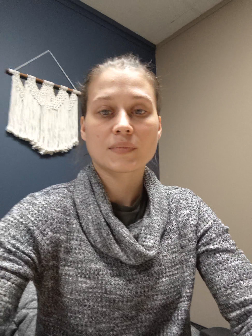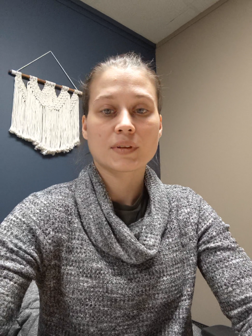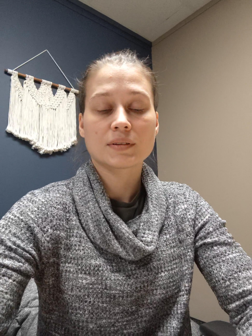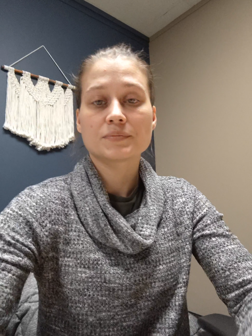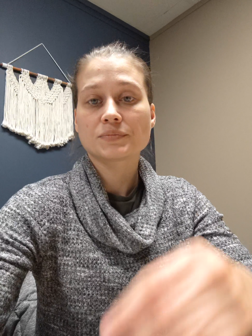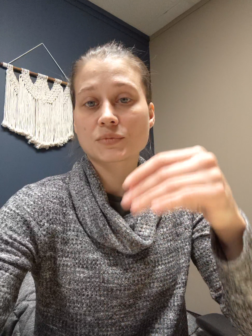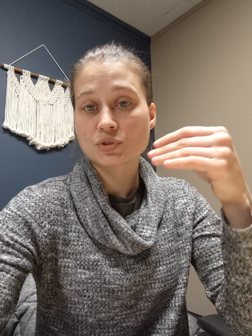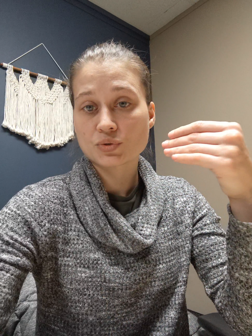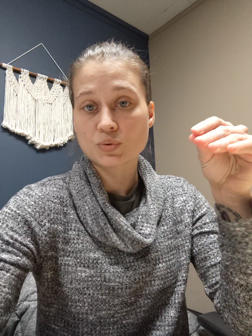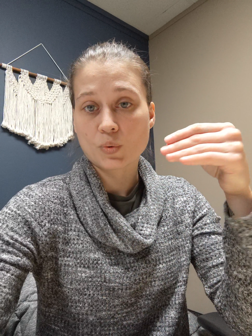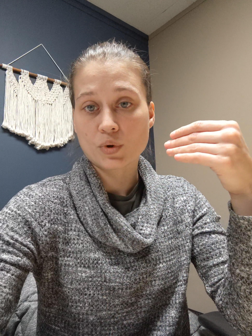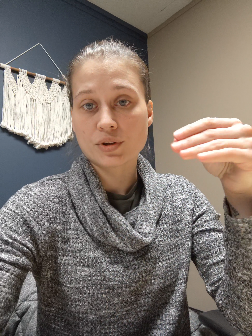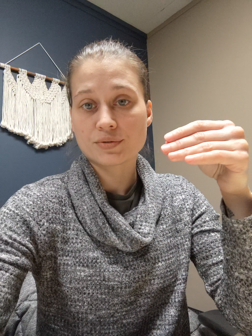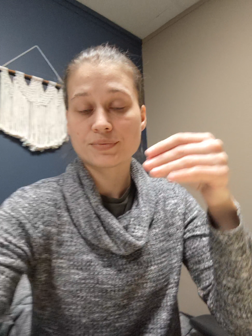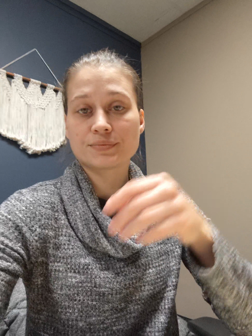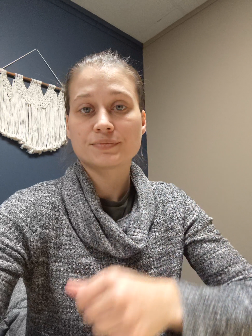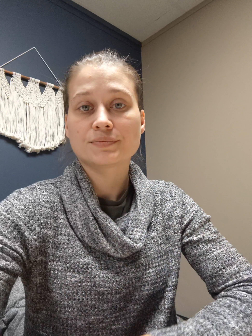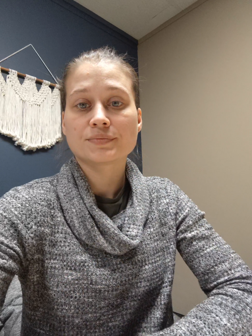store